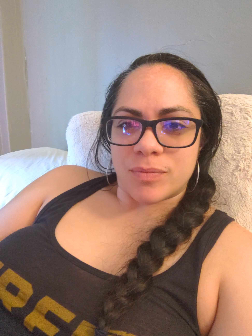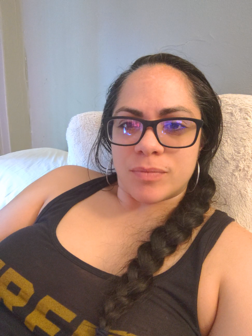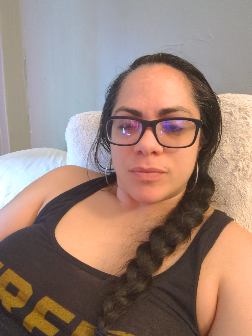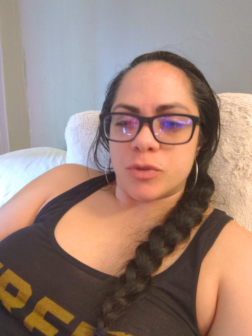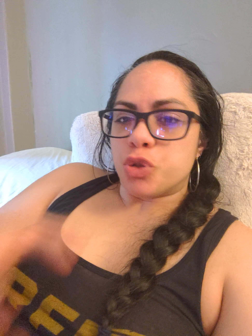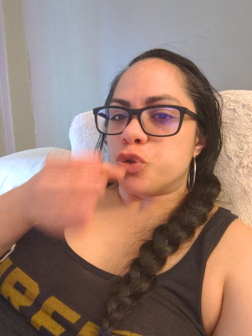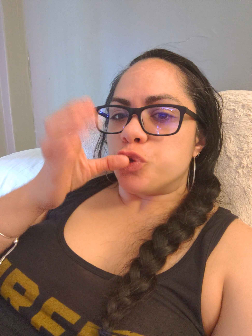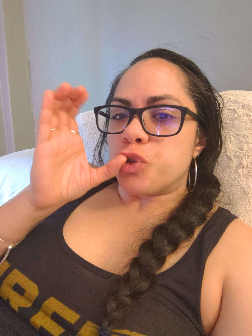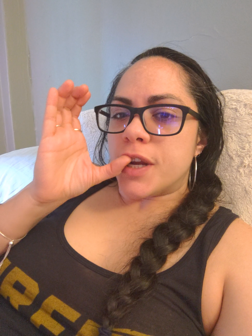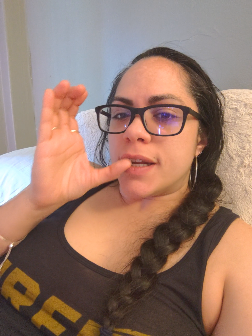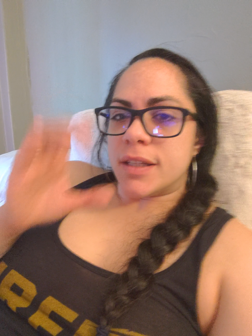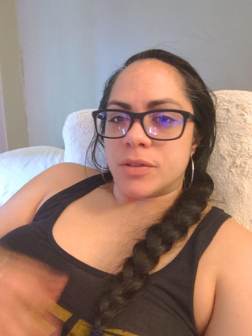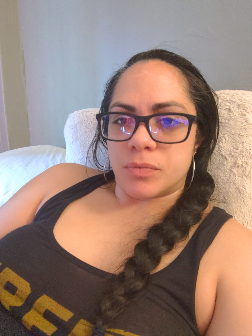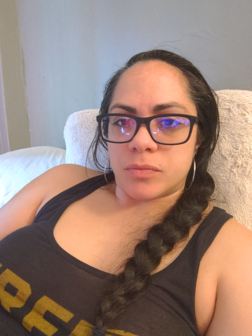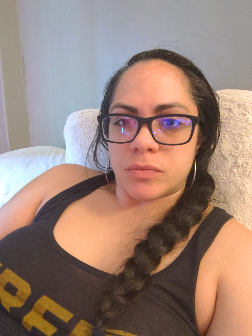drink